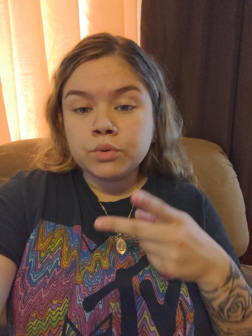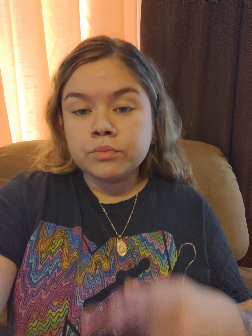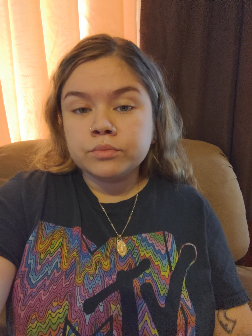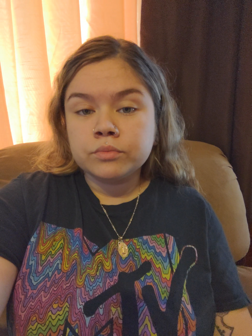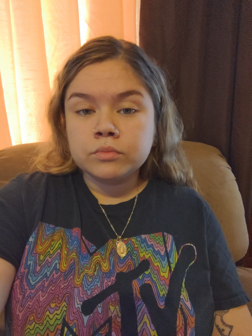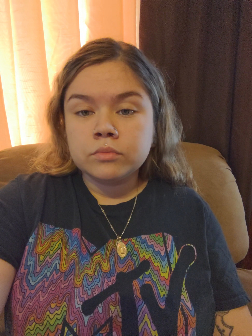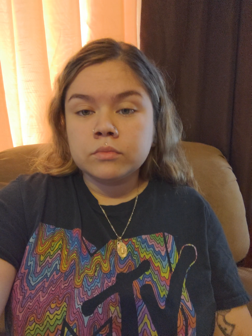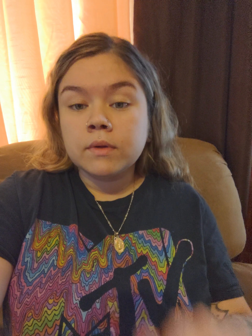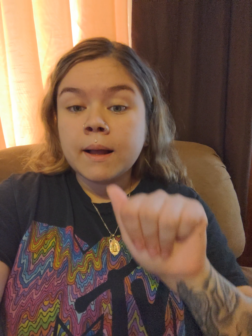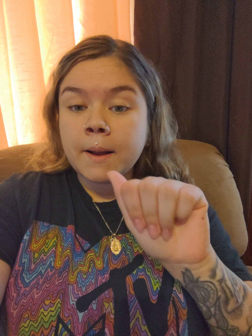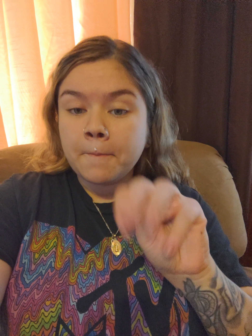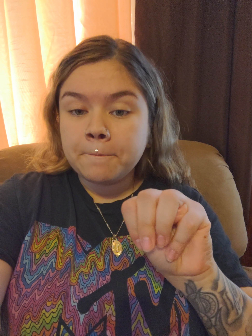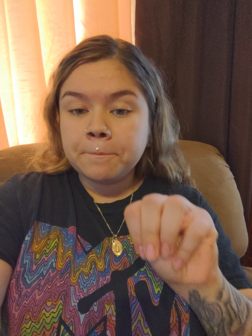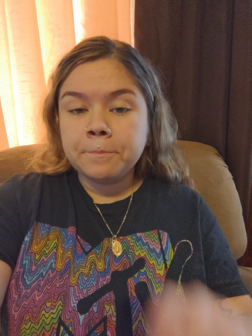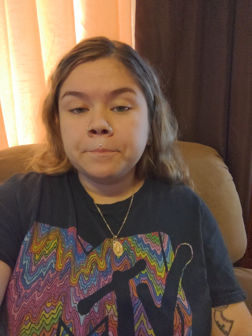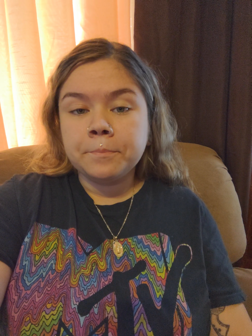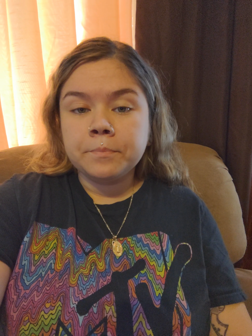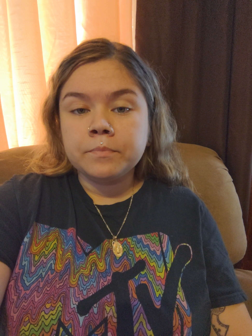am